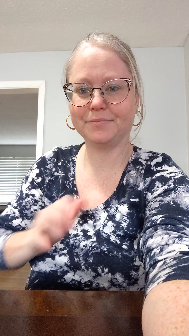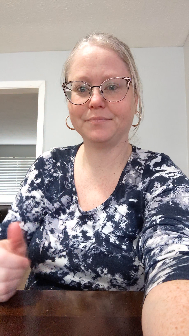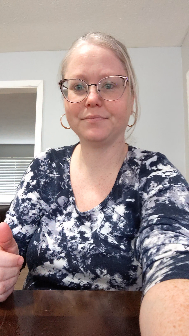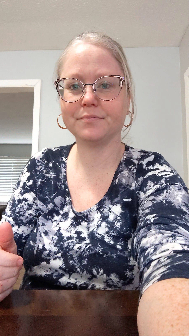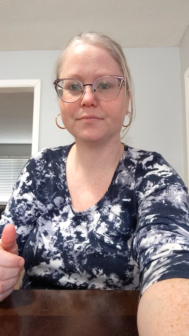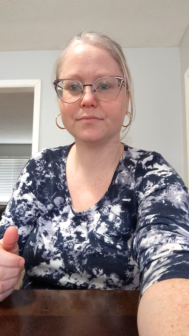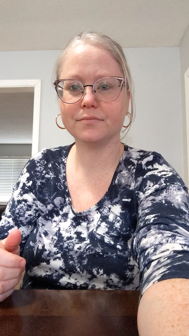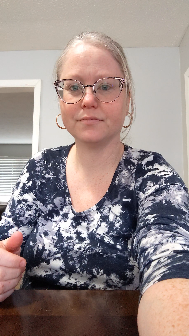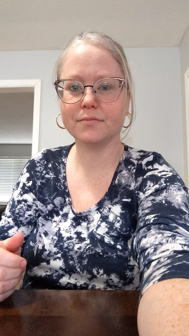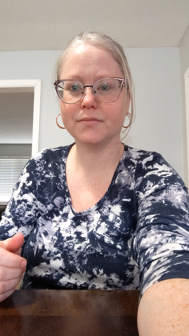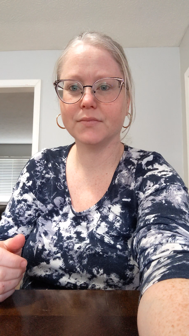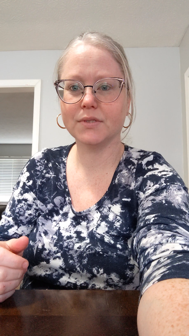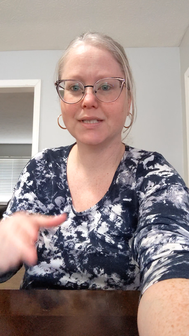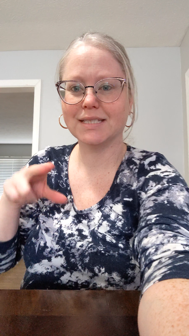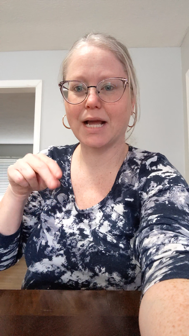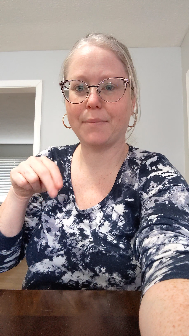diaper